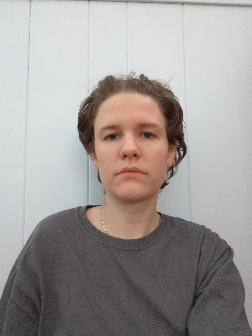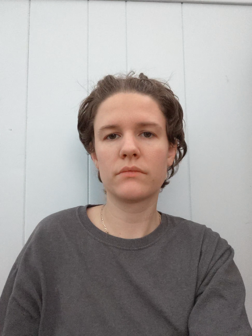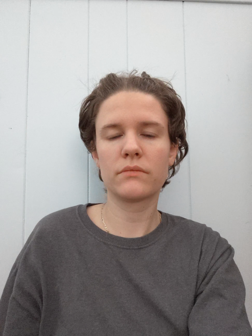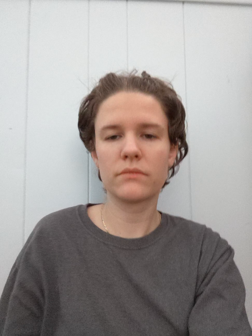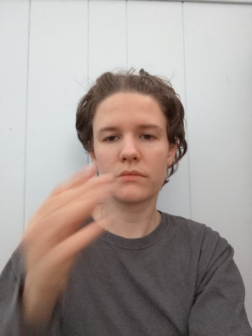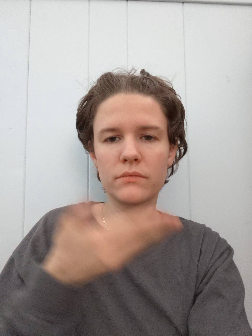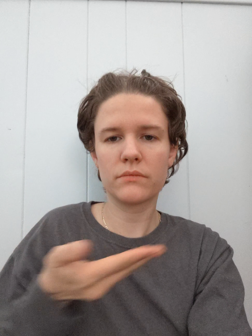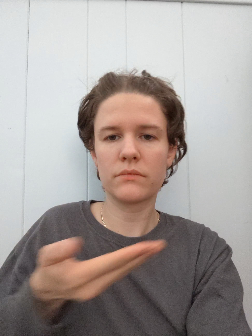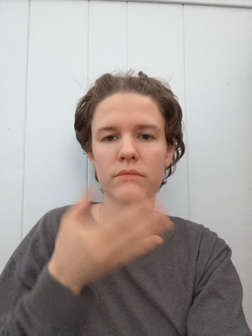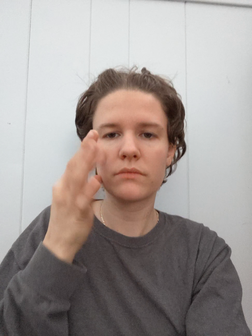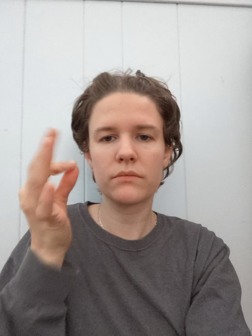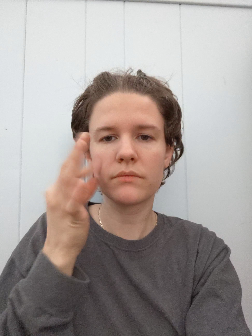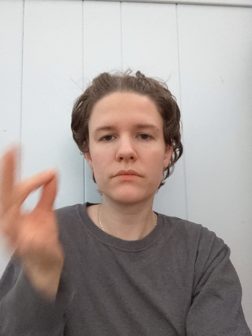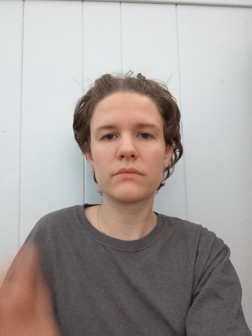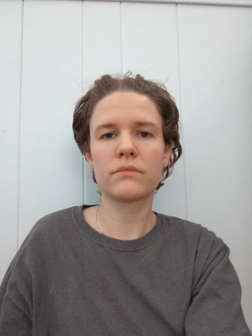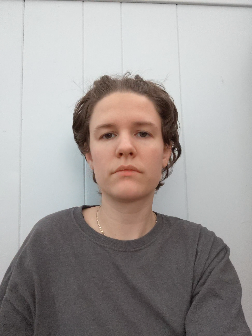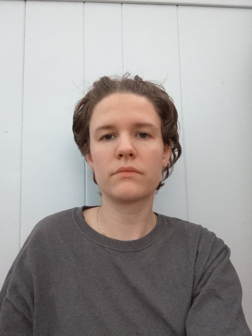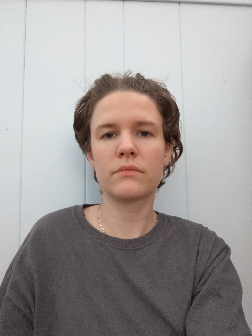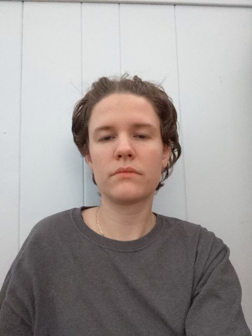kitty